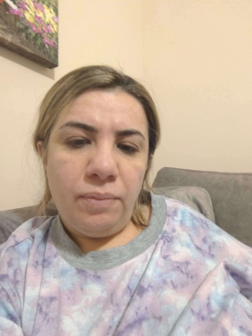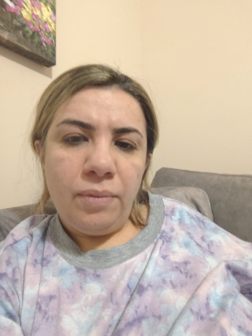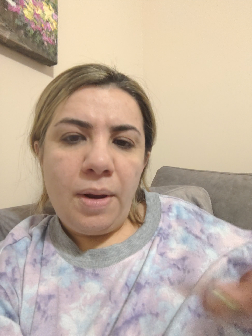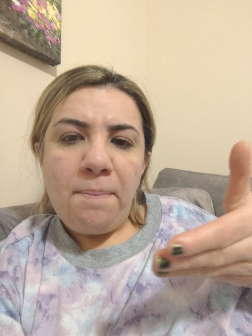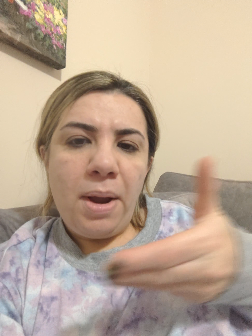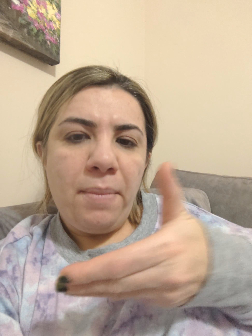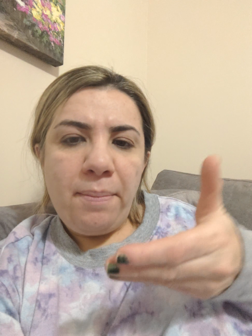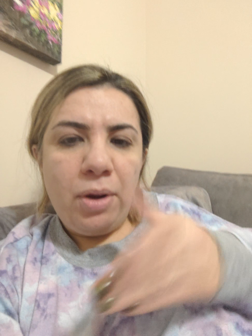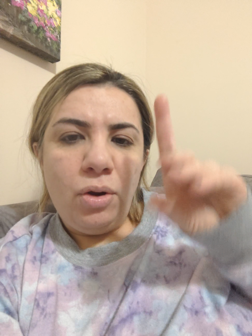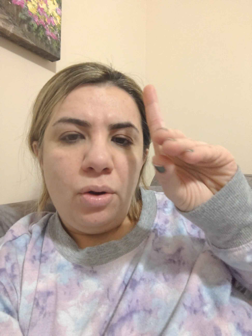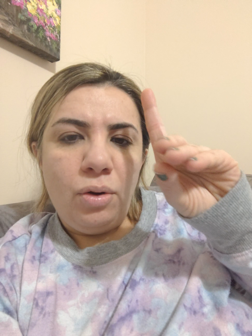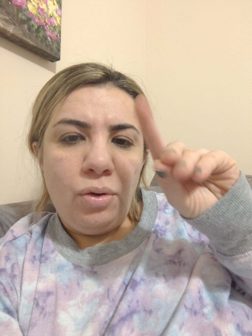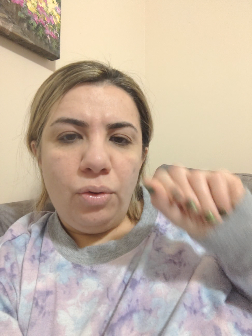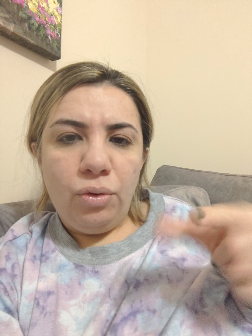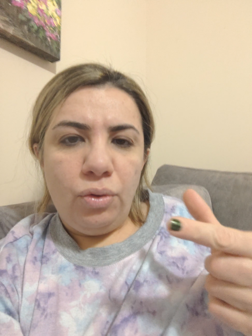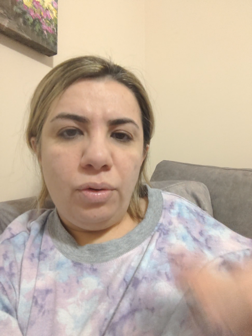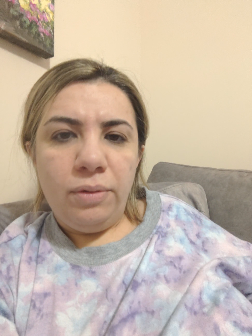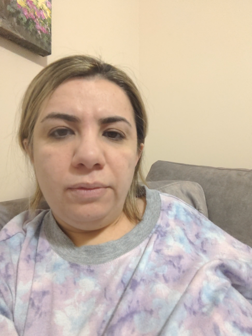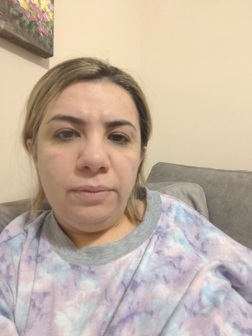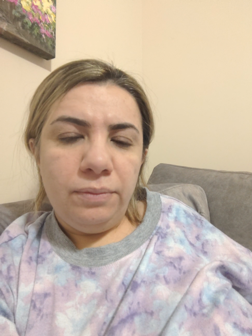puppy